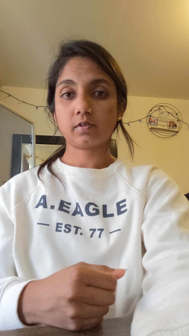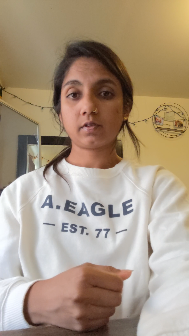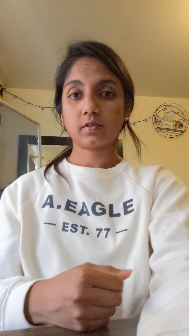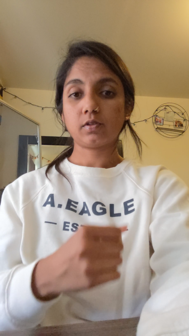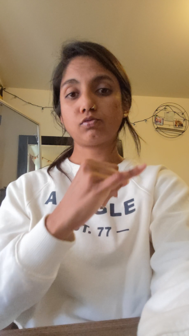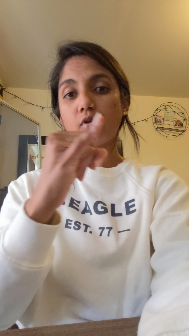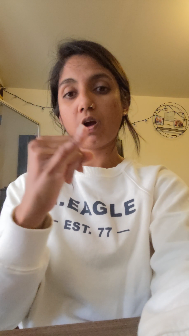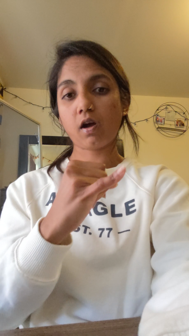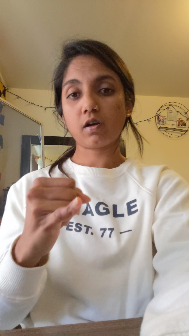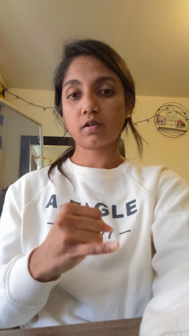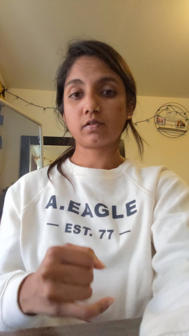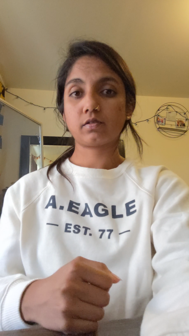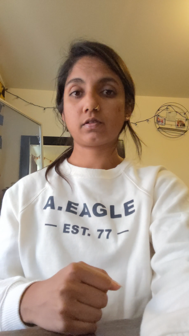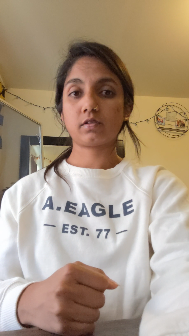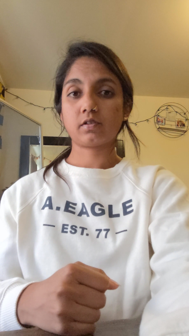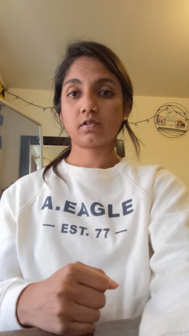draw